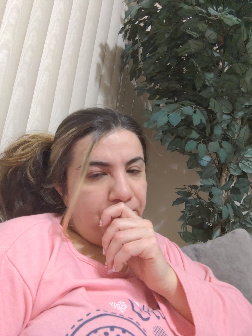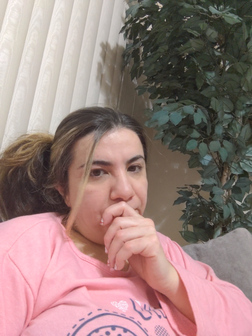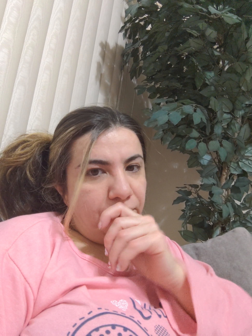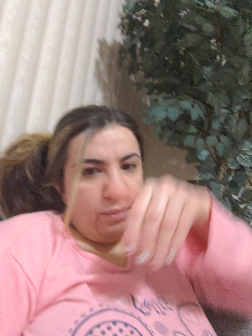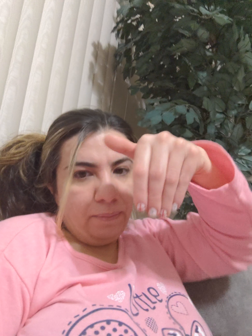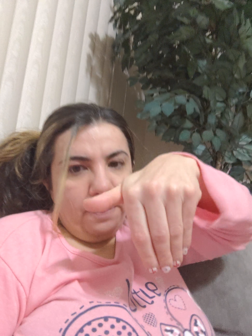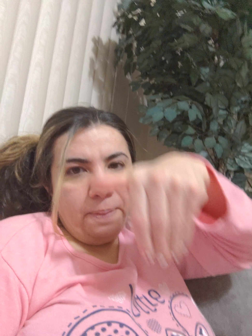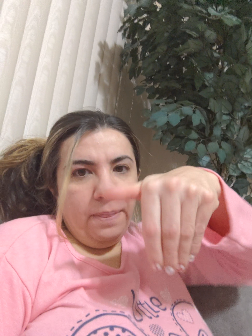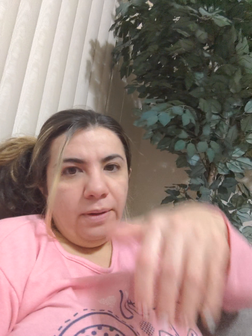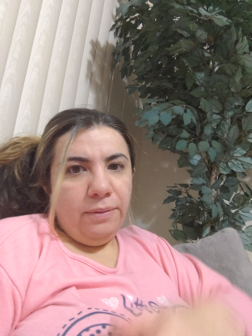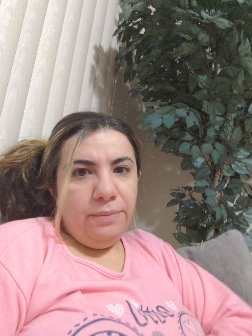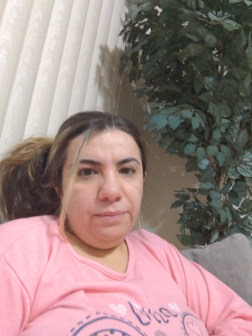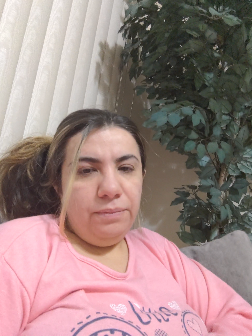night